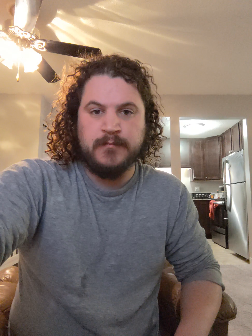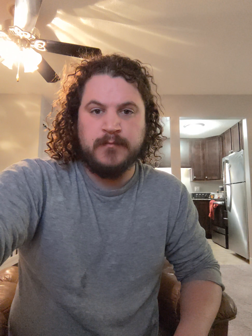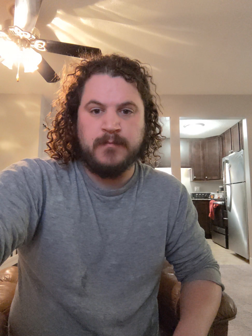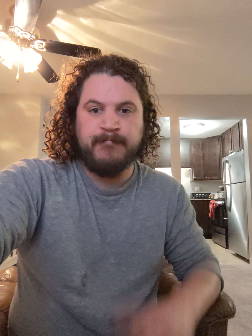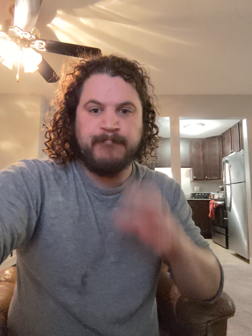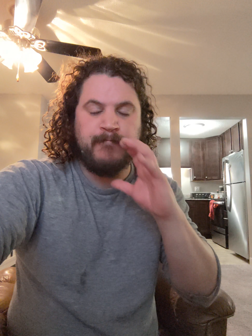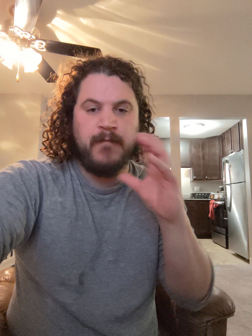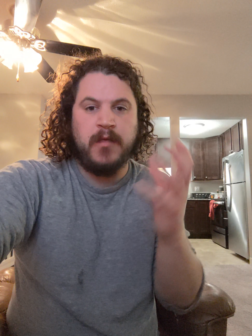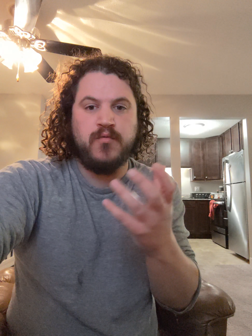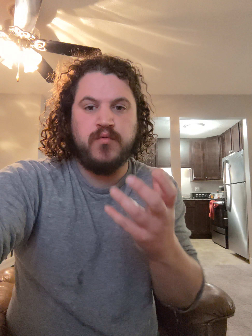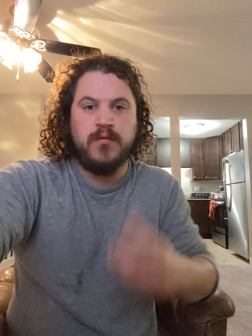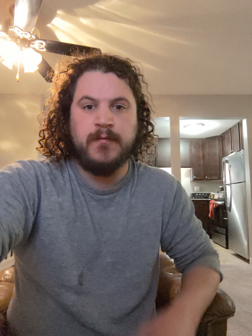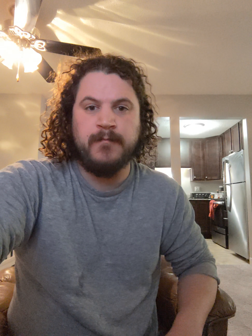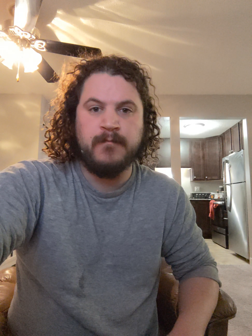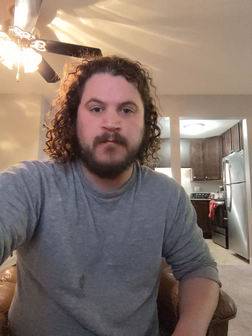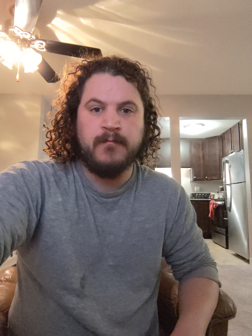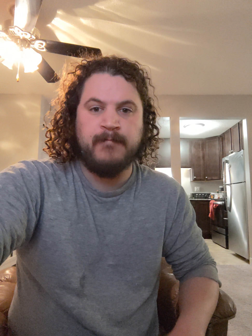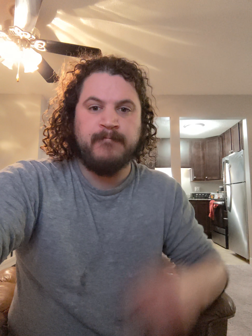balloon